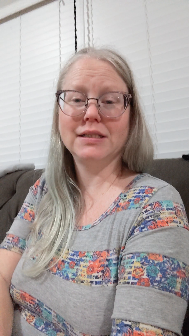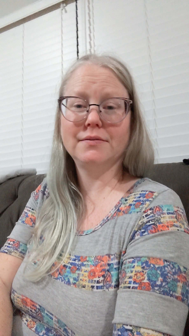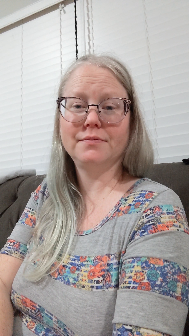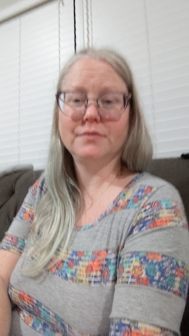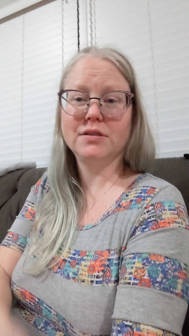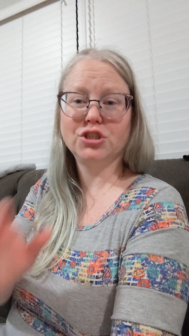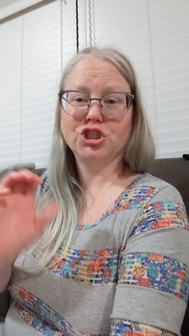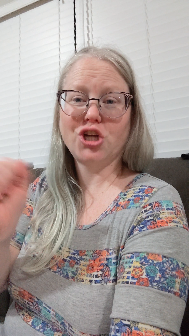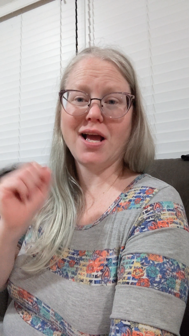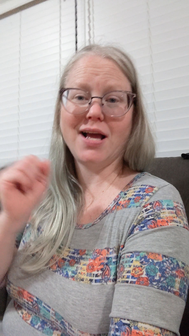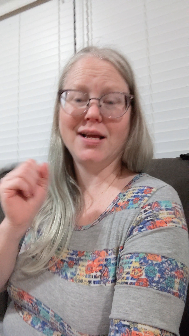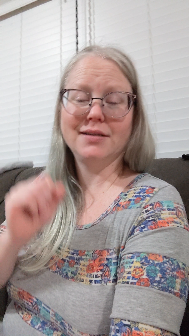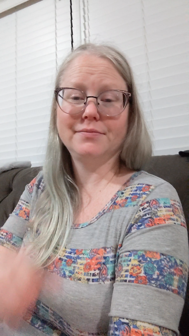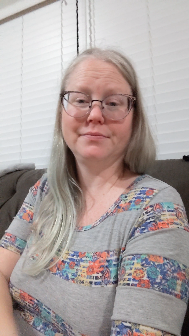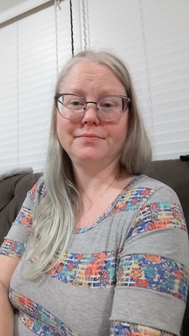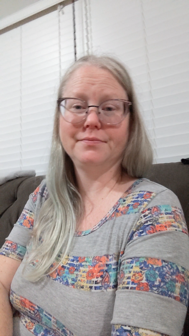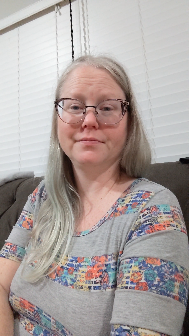shake